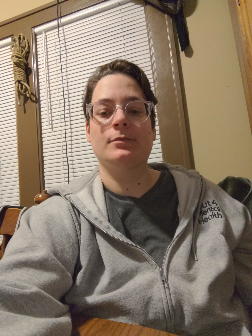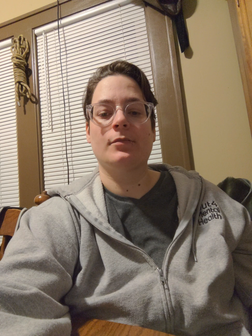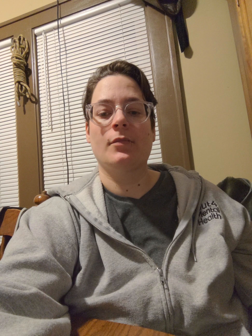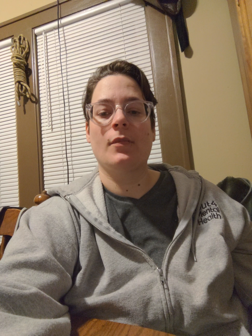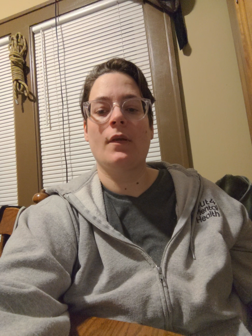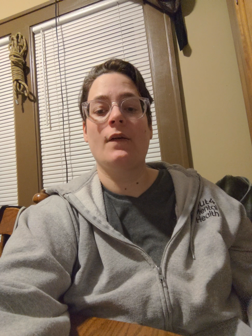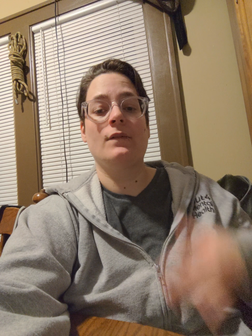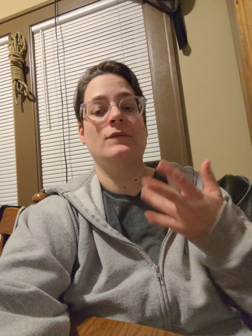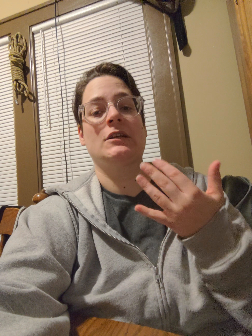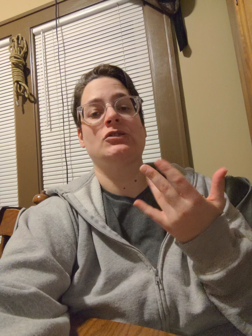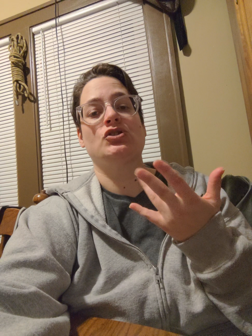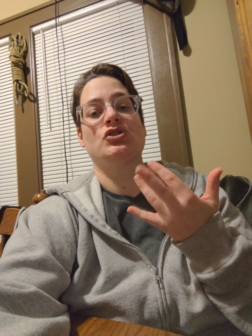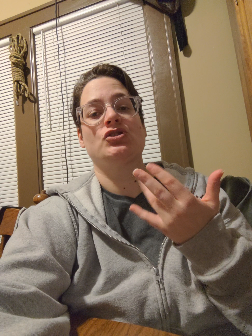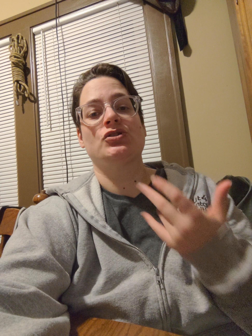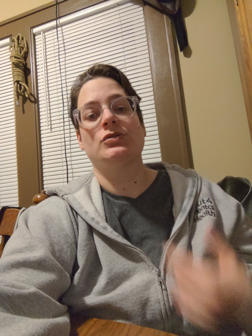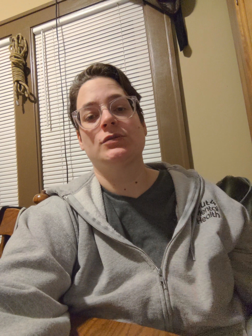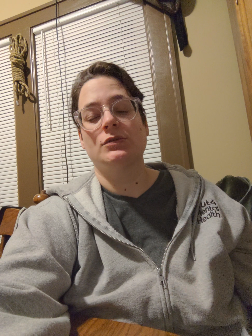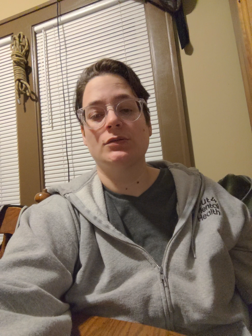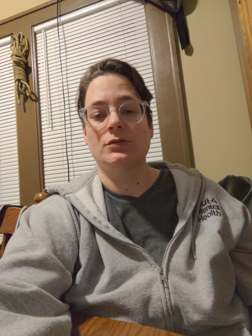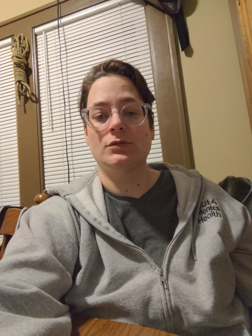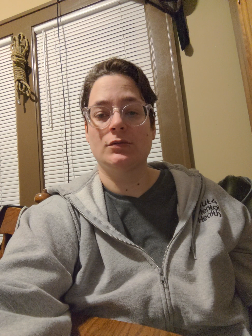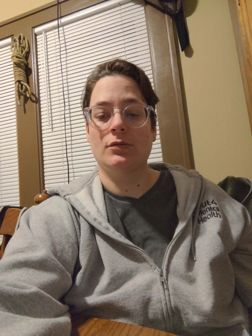finger